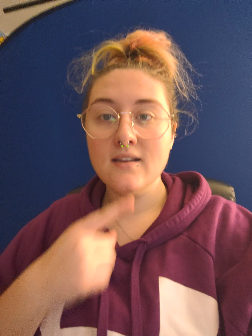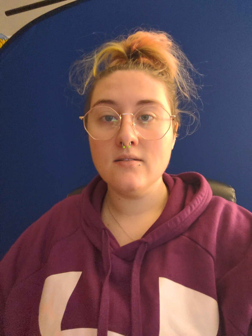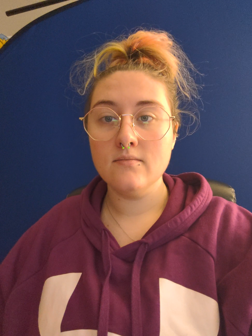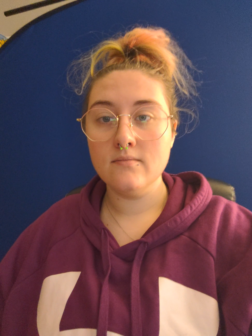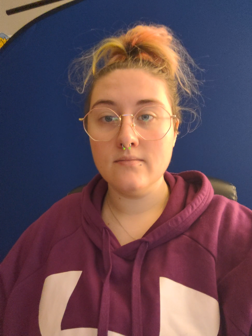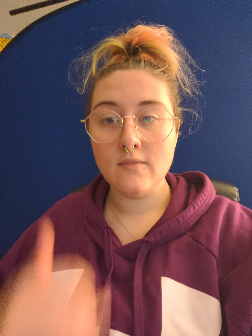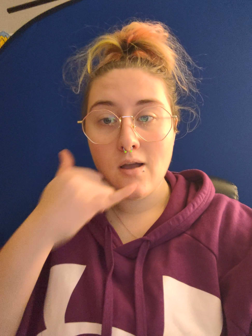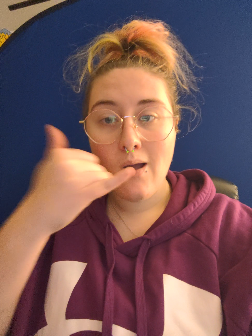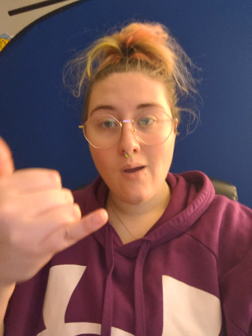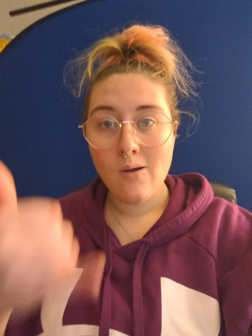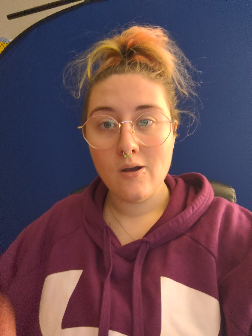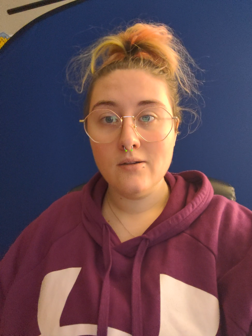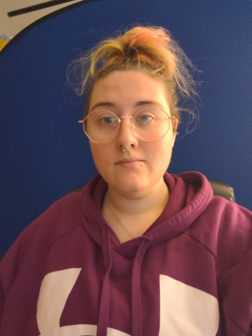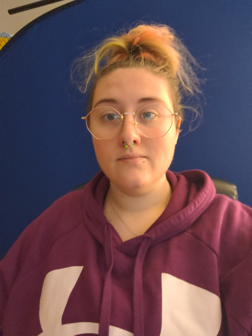call on the phone